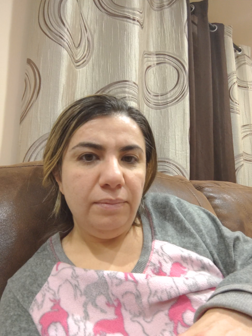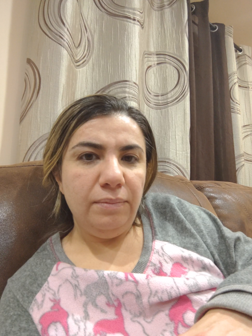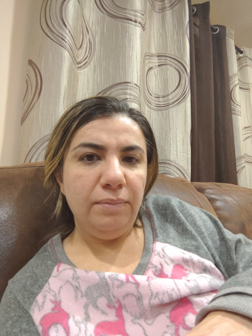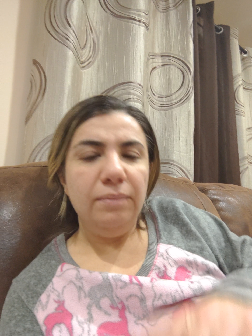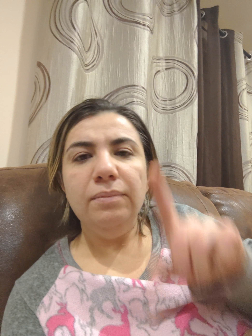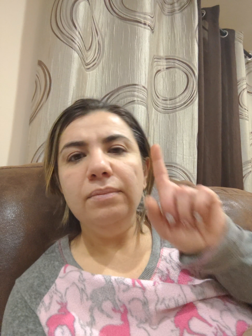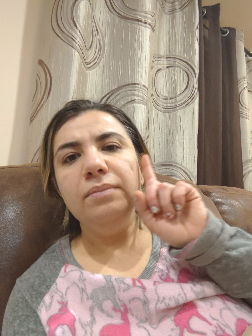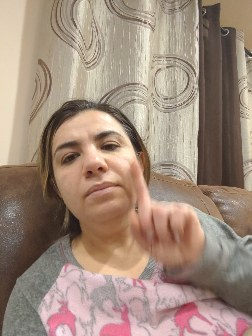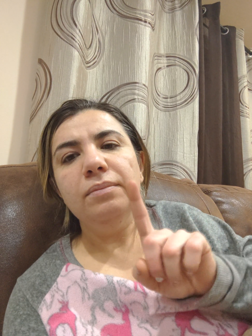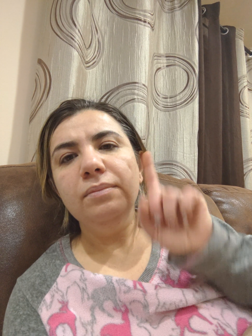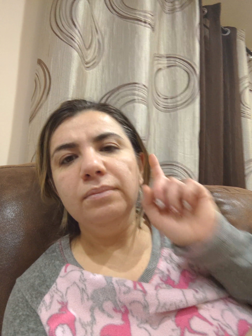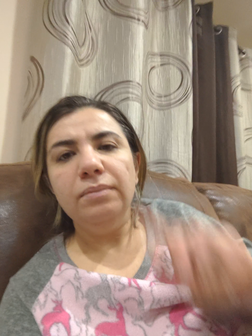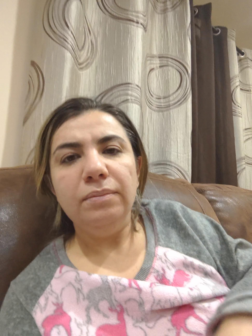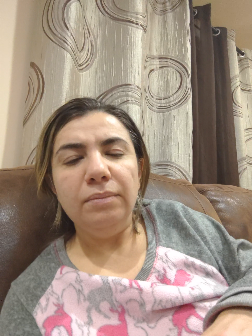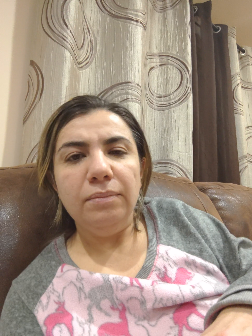pretend